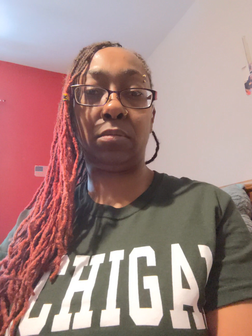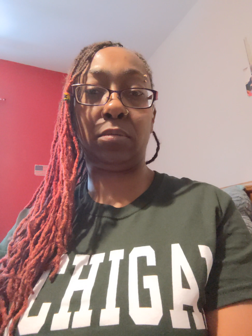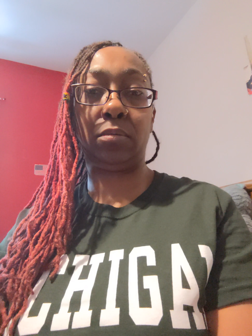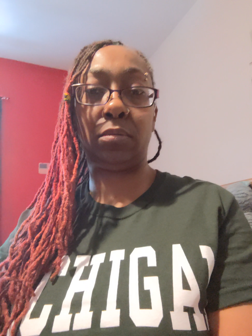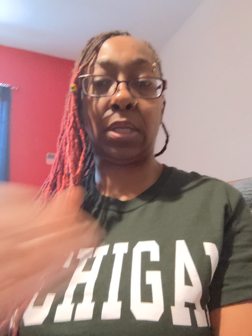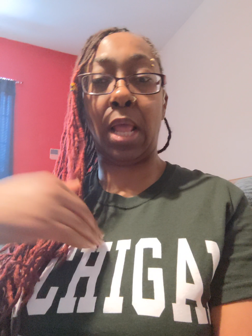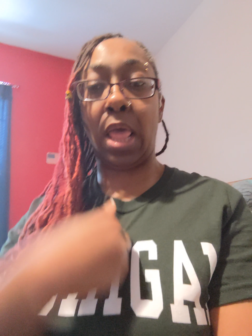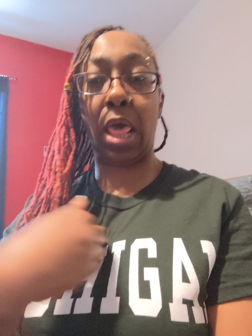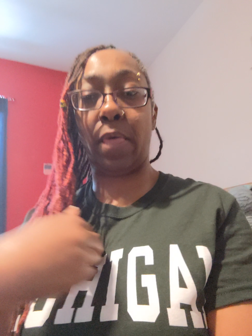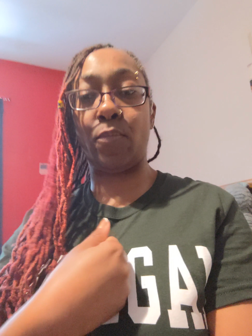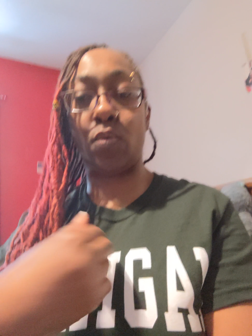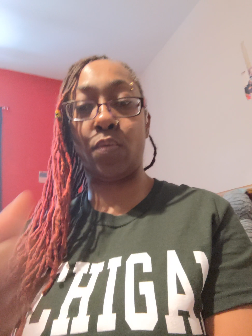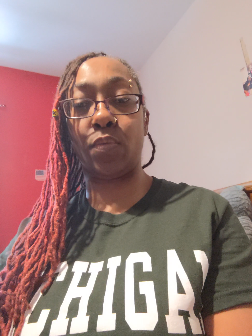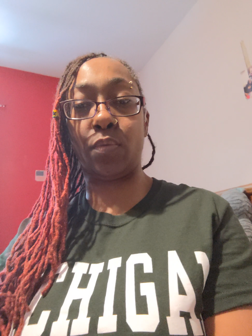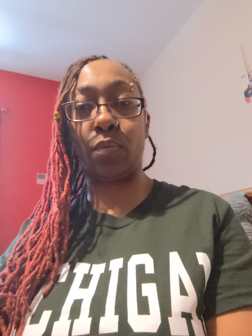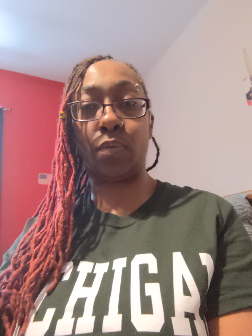animal